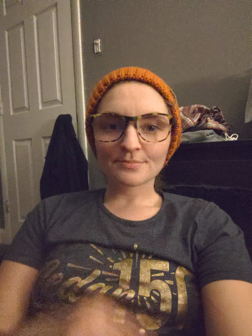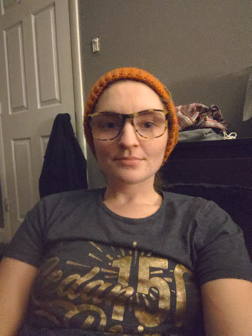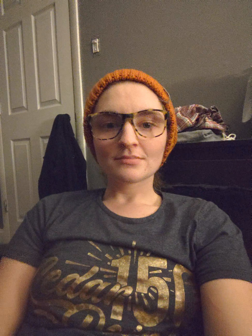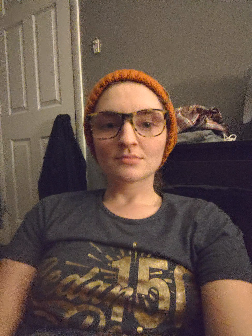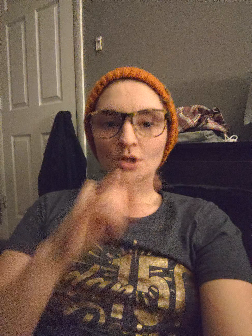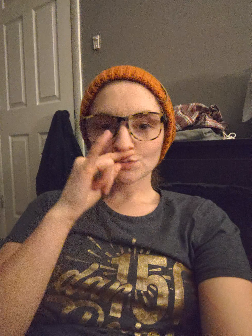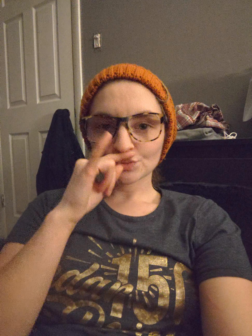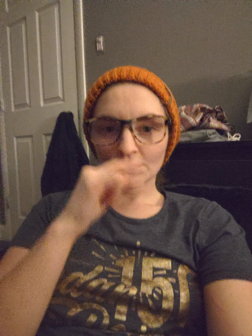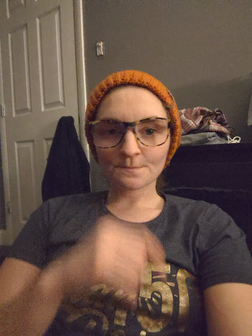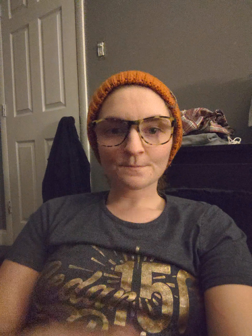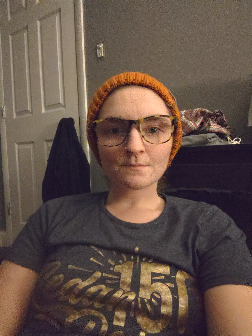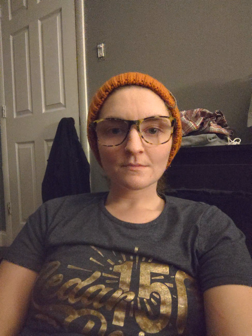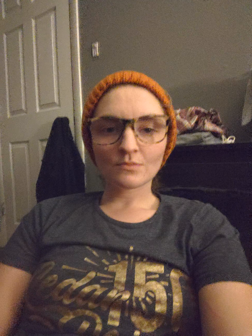child